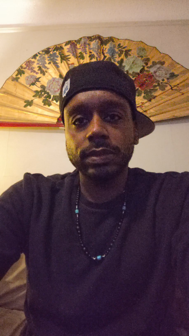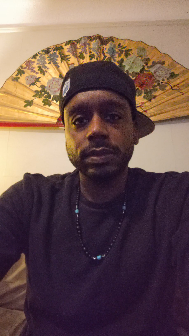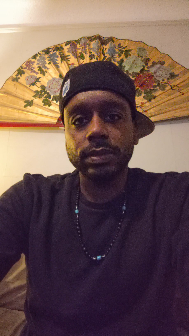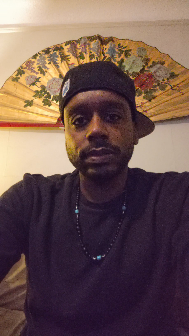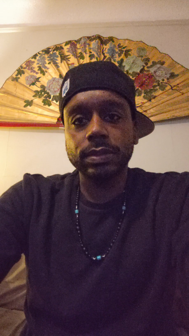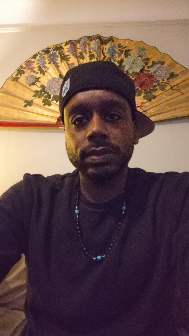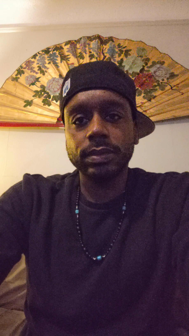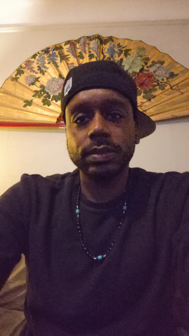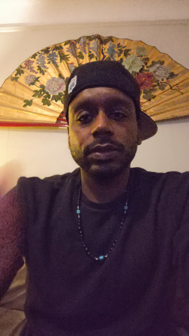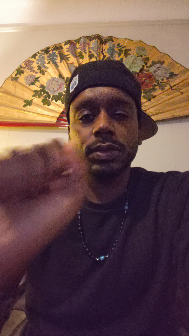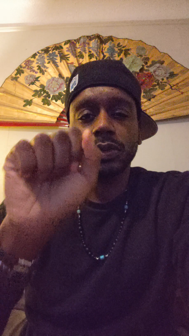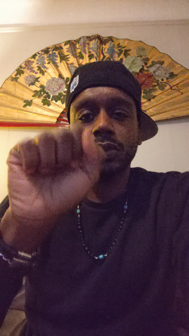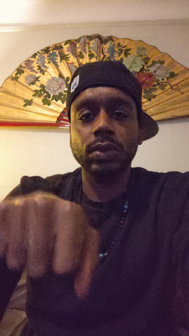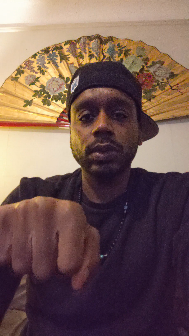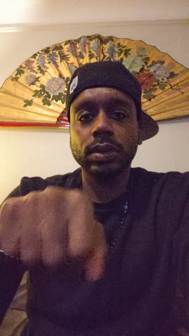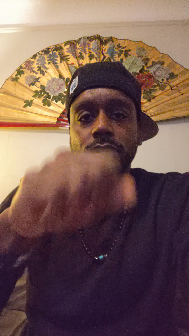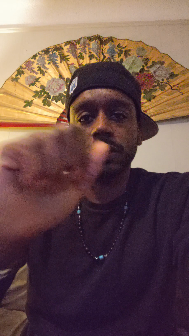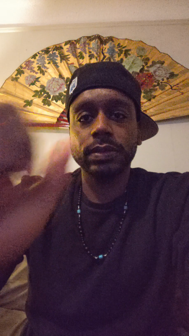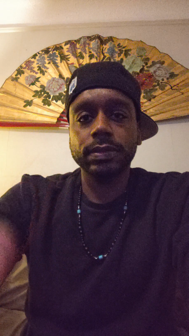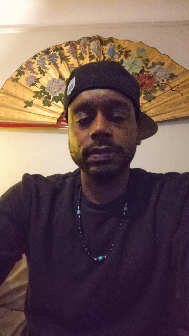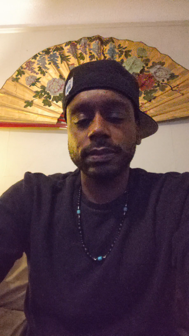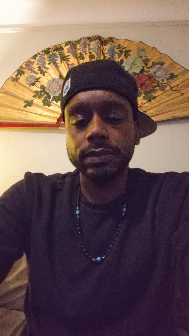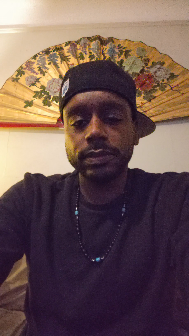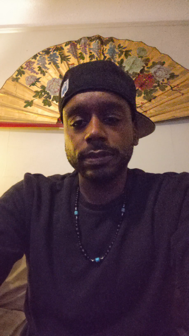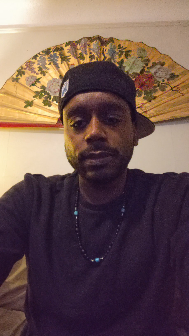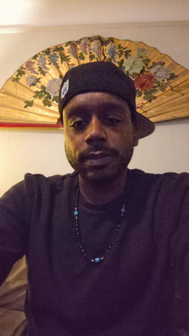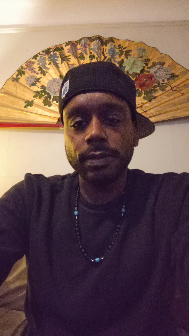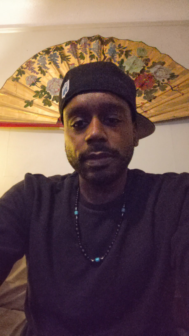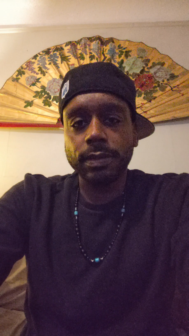could